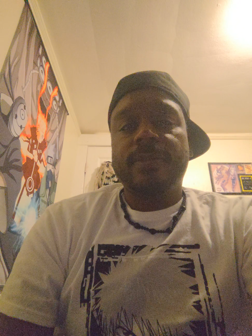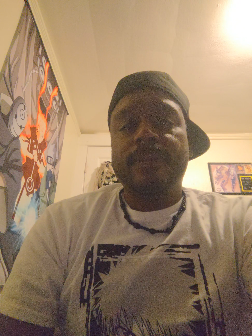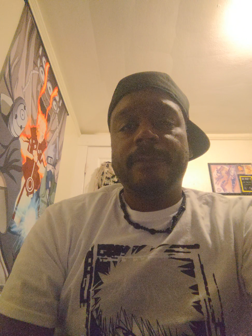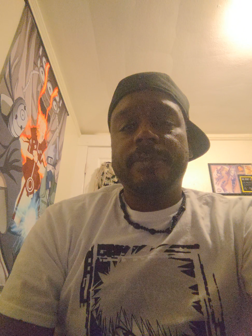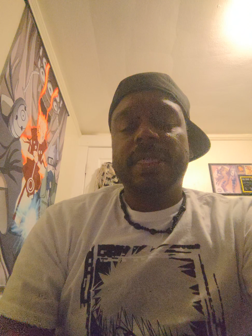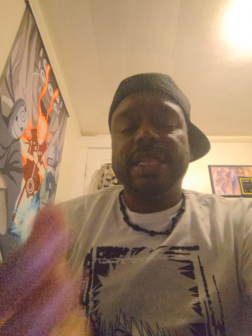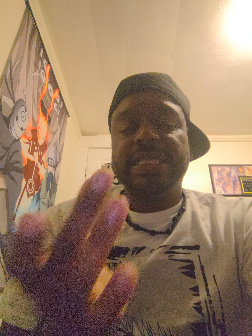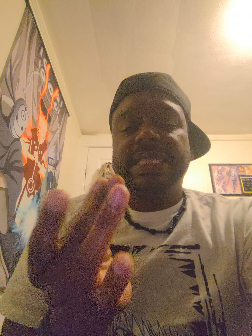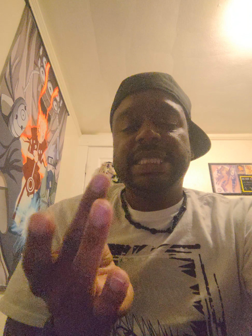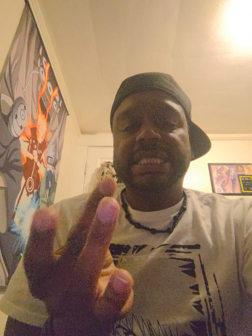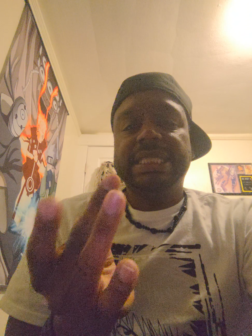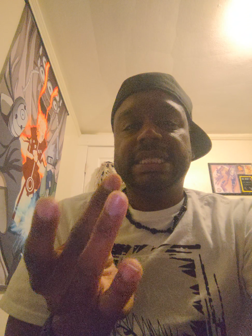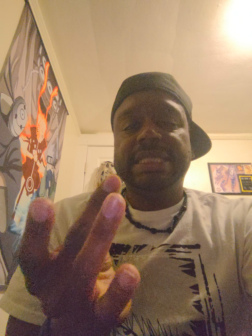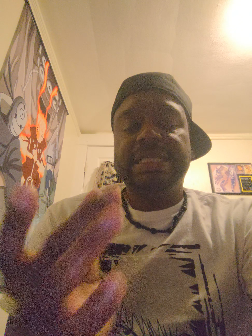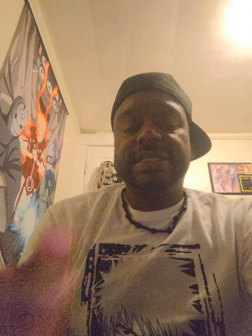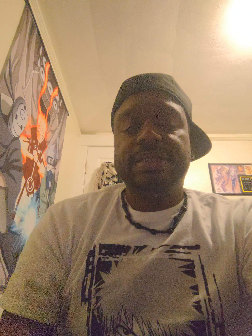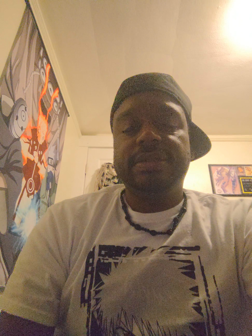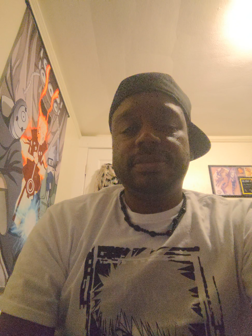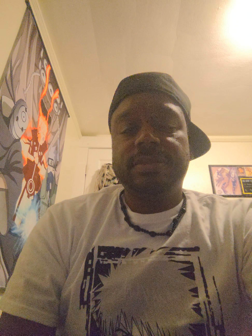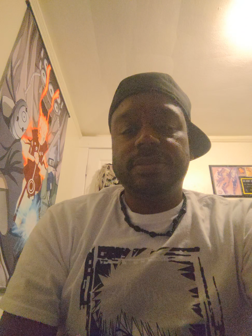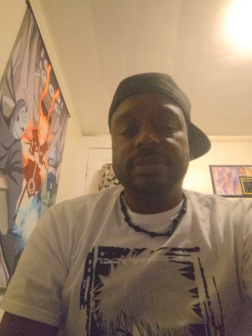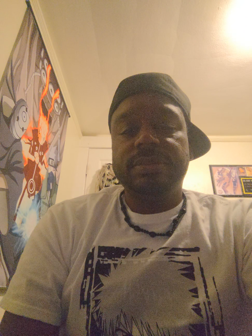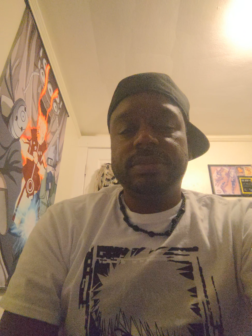sticky